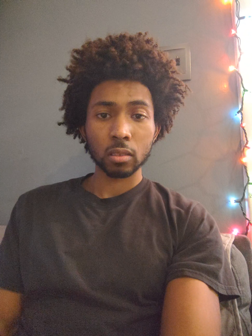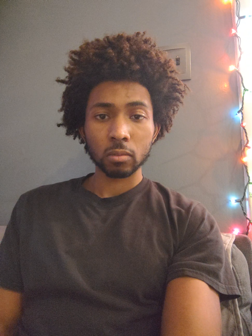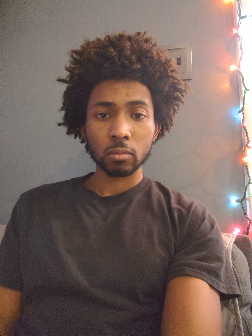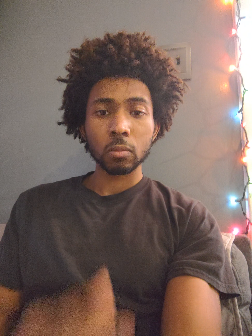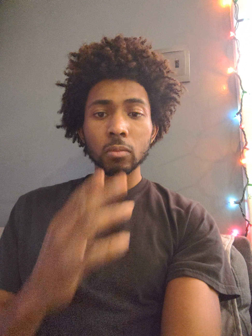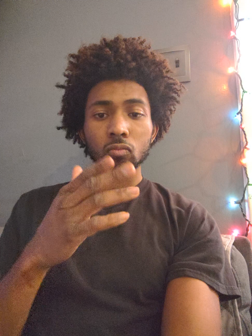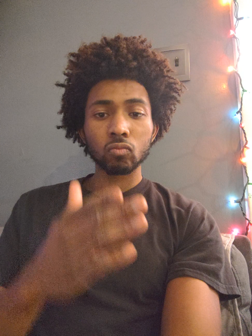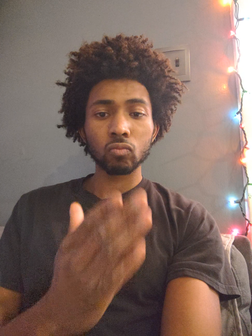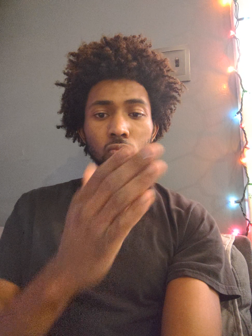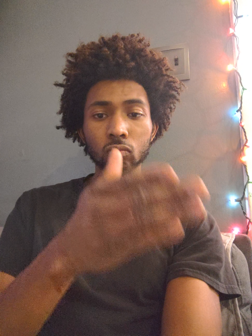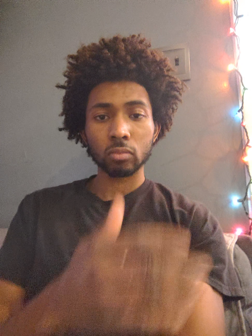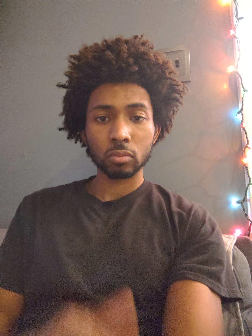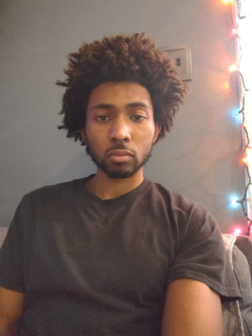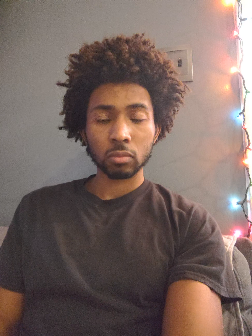boat